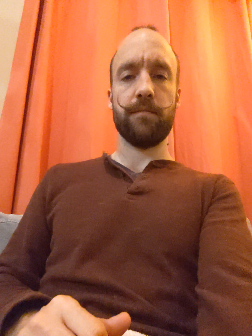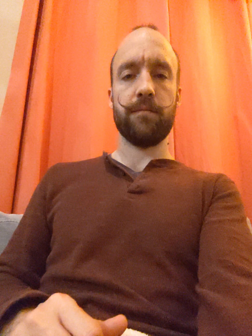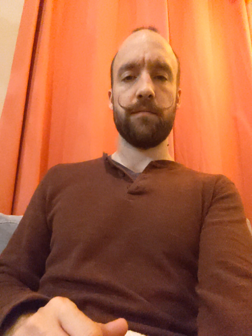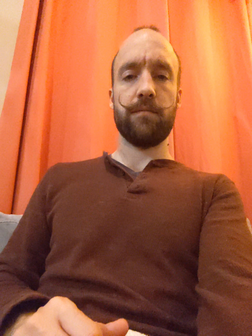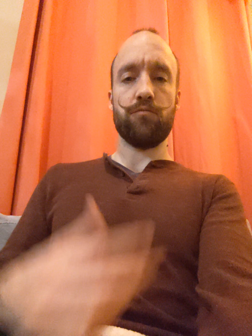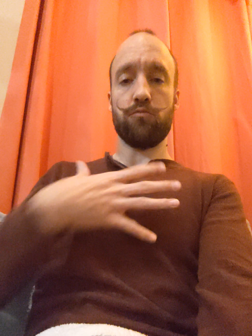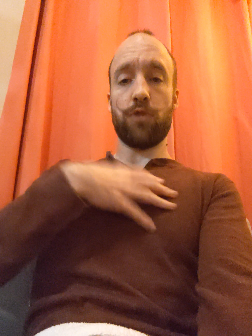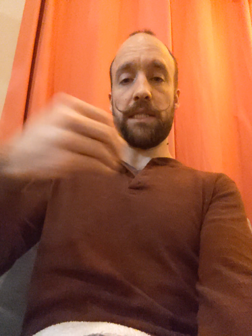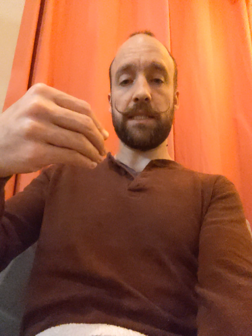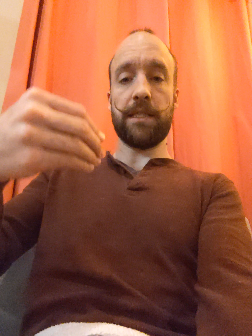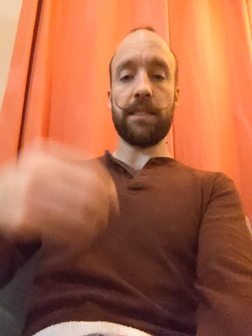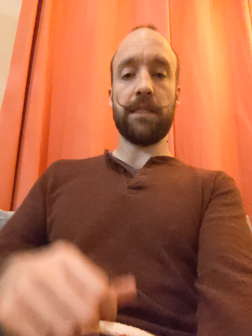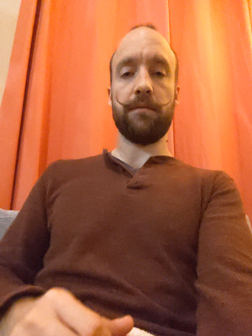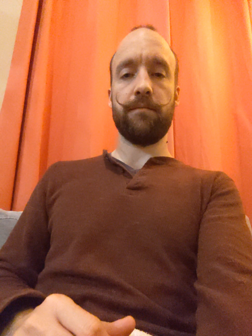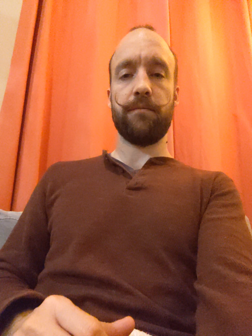white